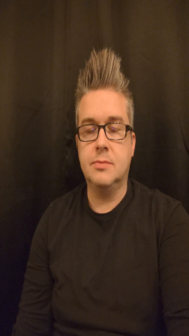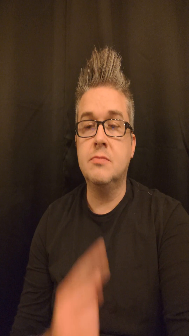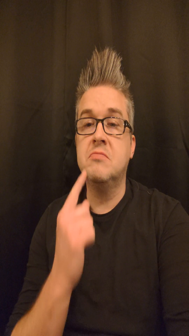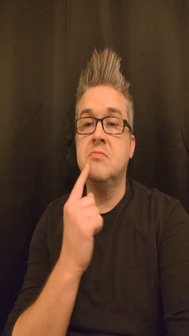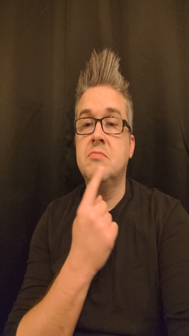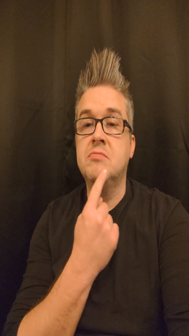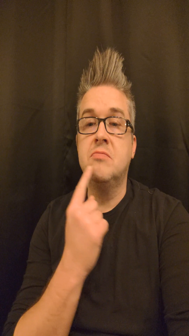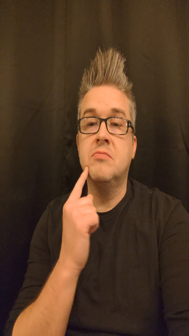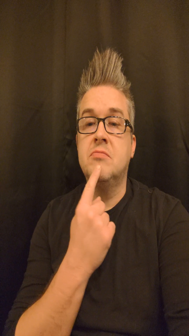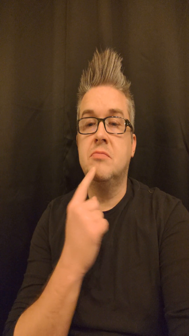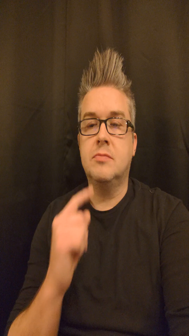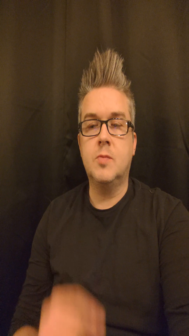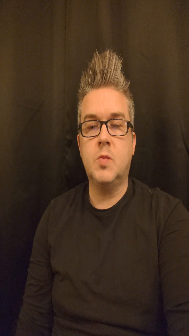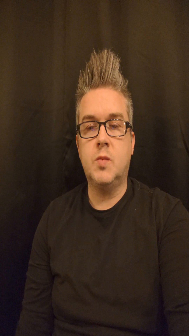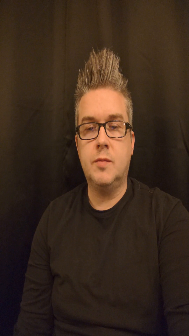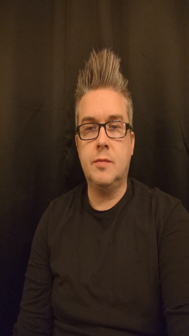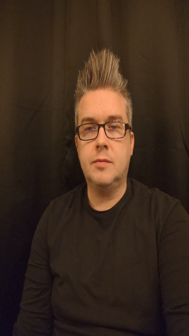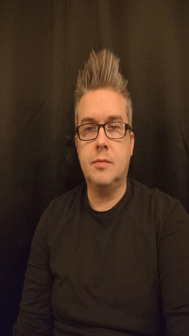chin